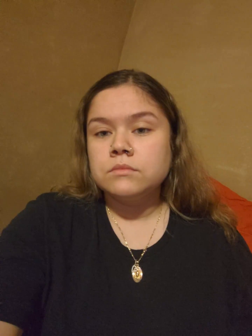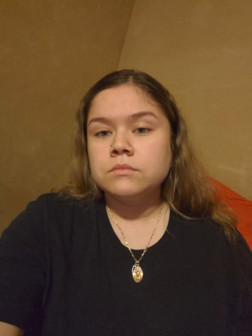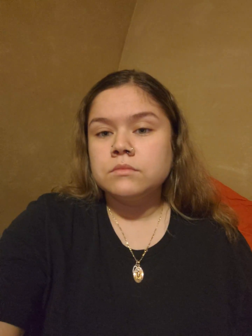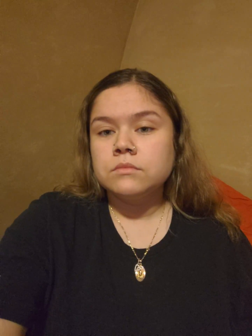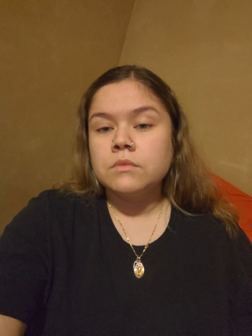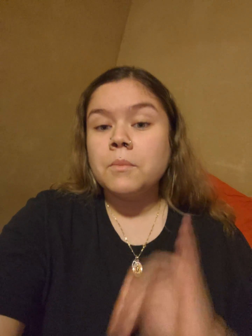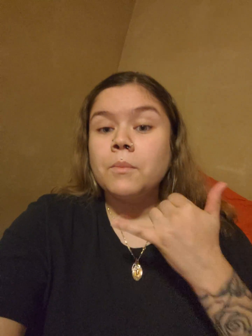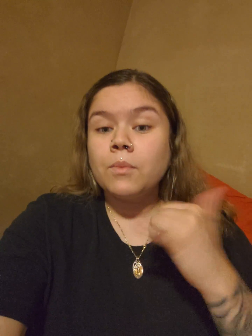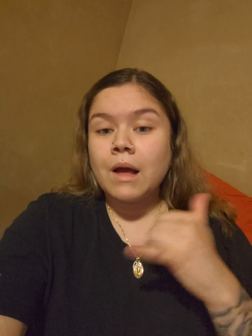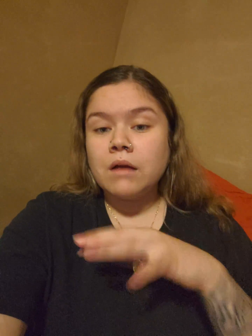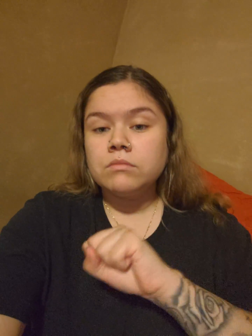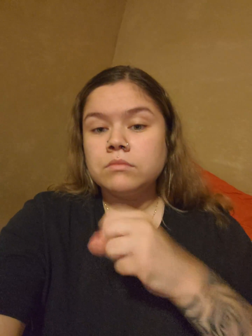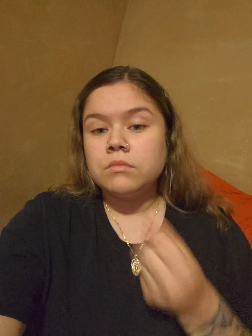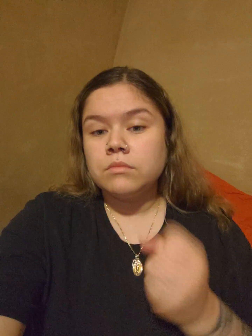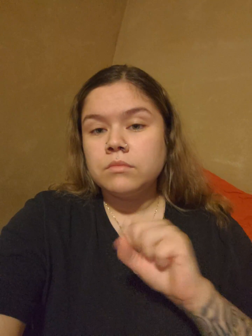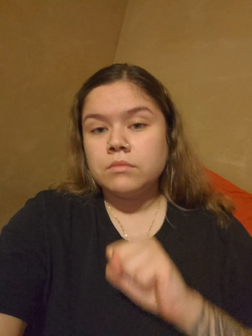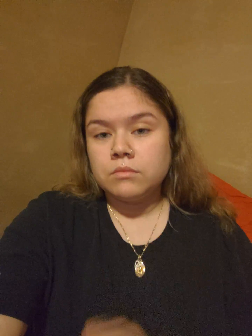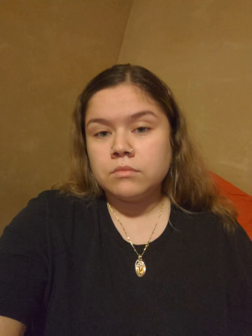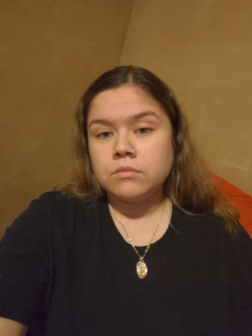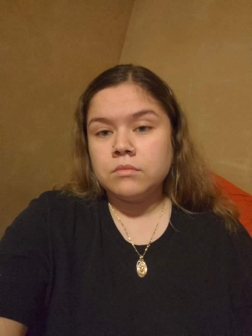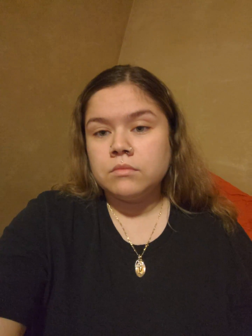play dough